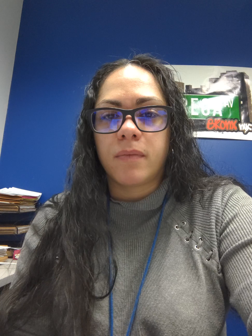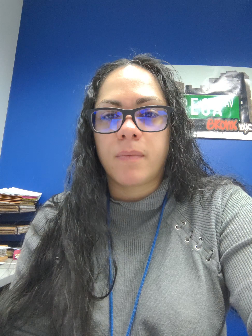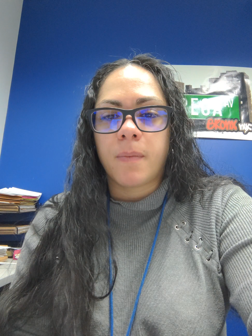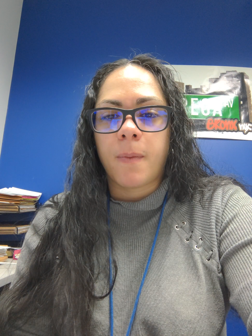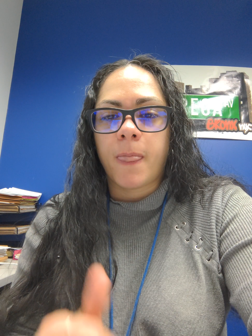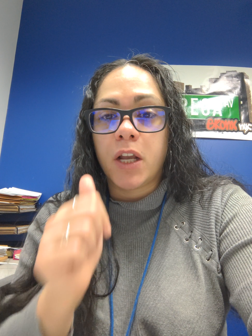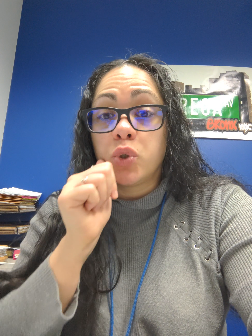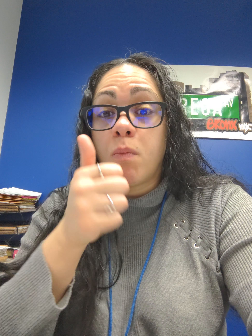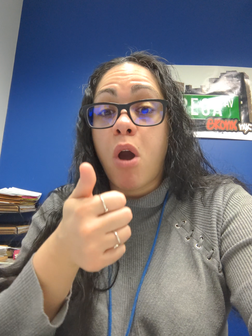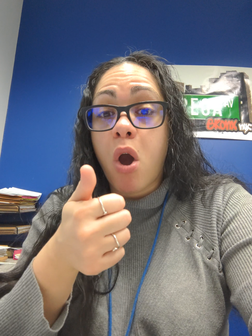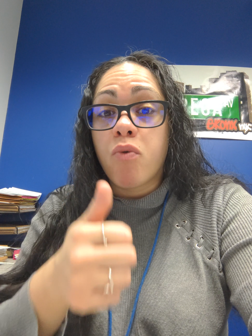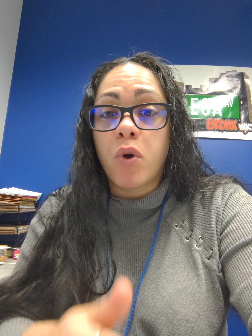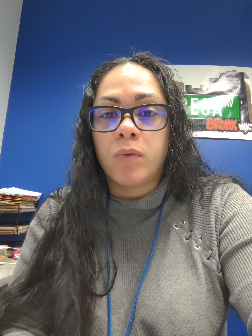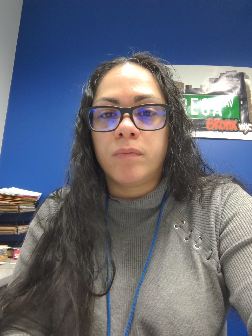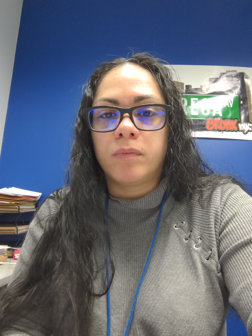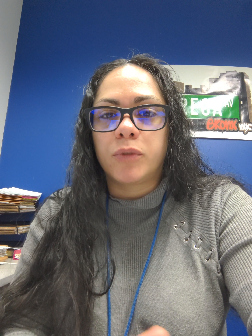tomorrow